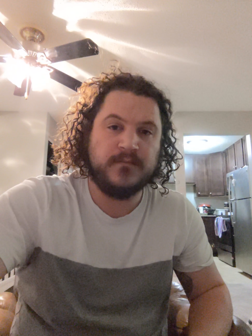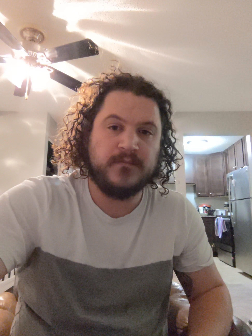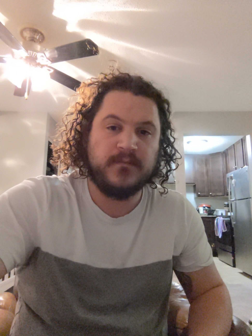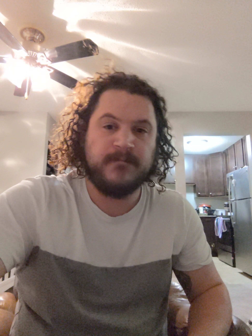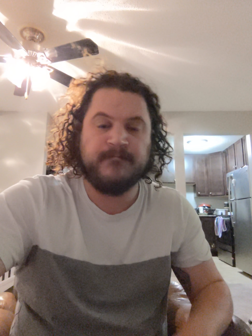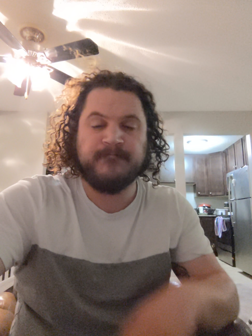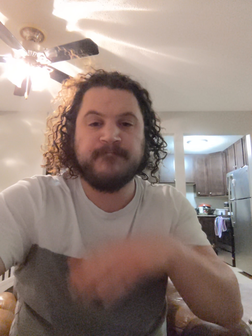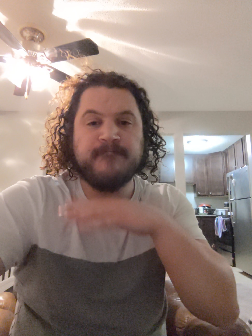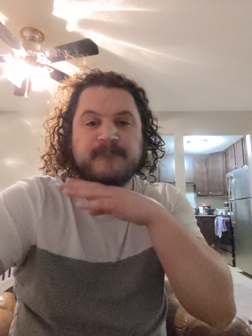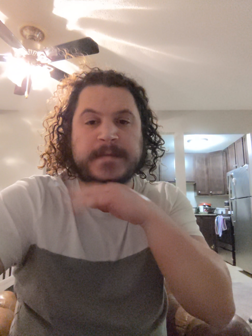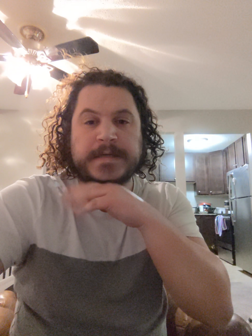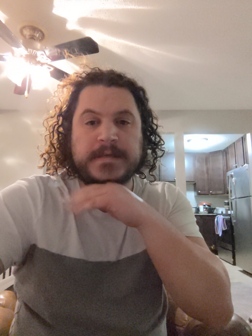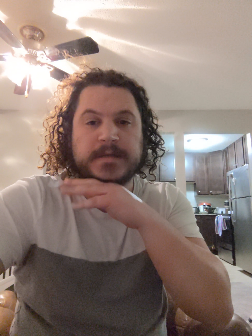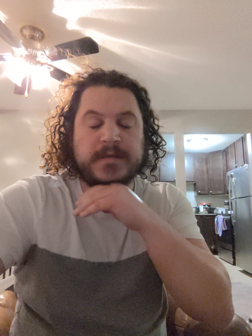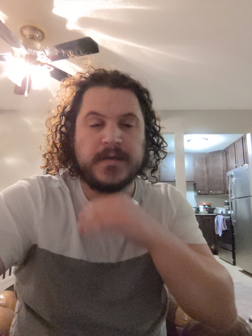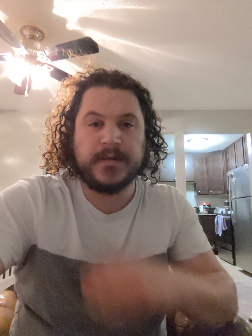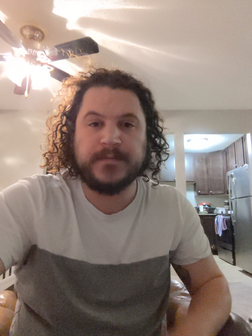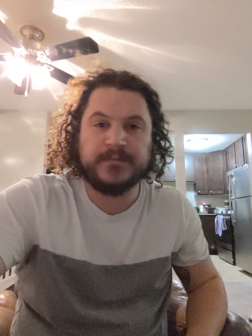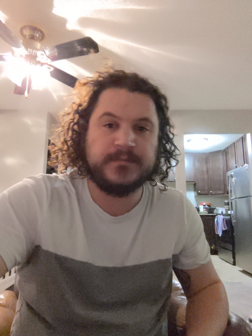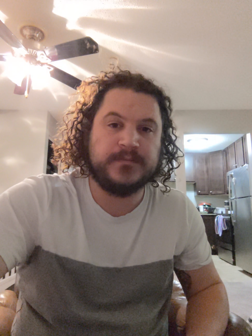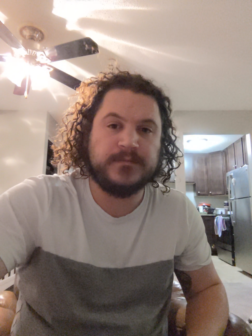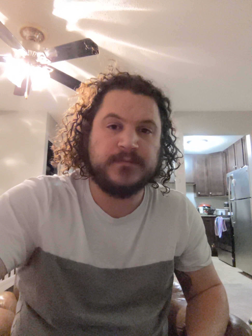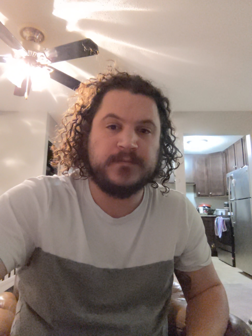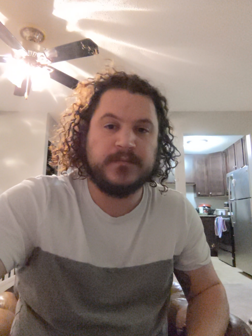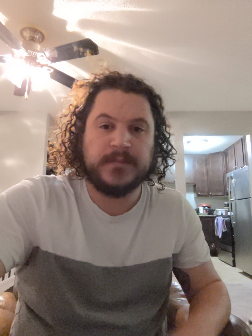pig